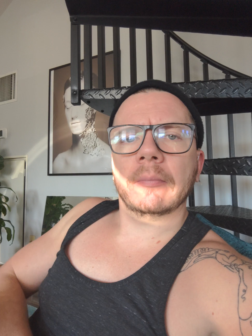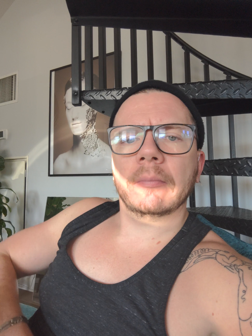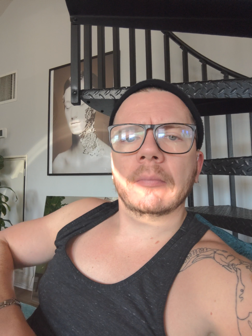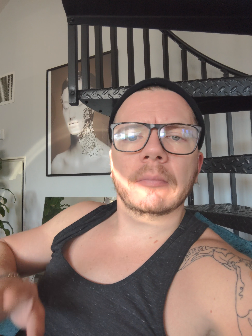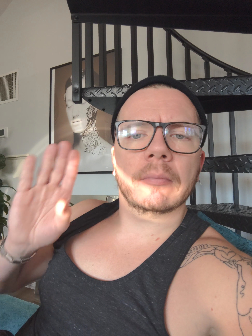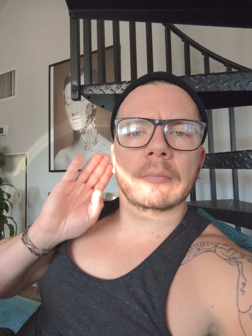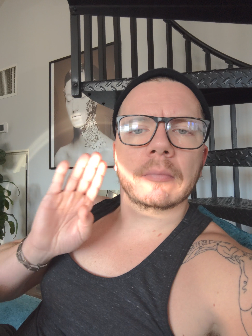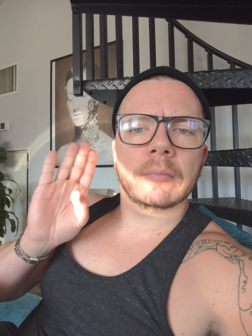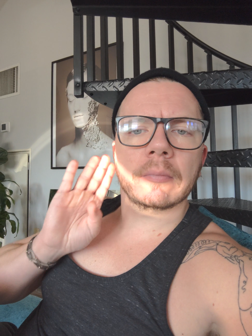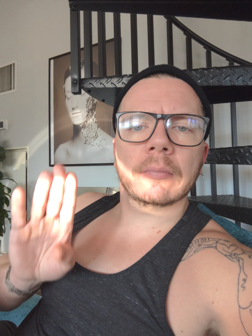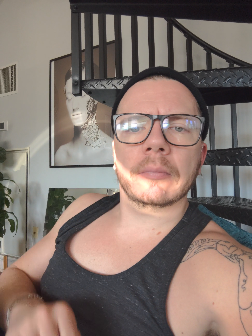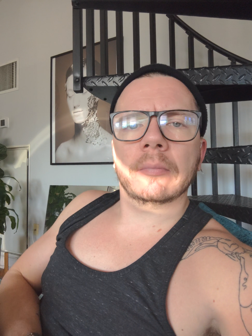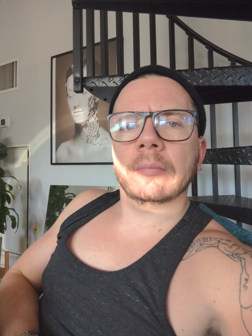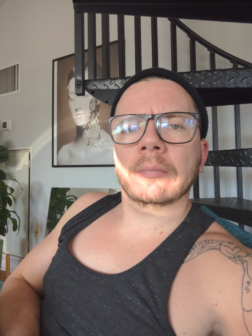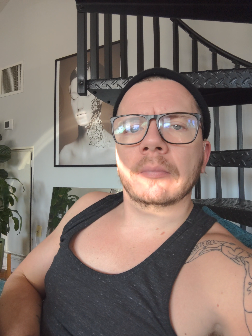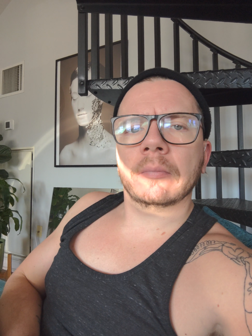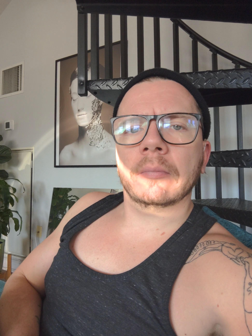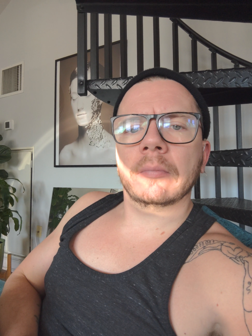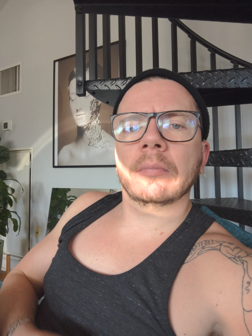dog